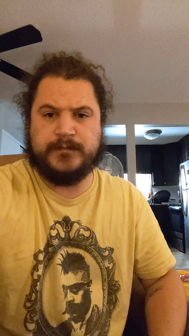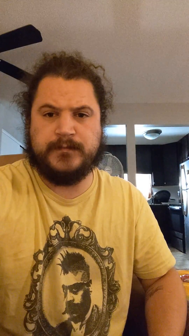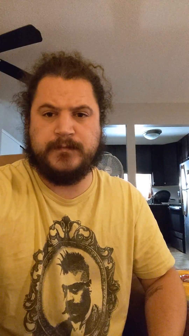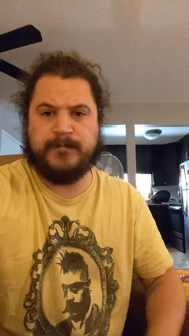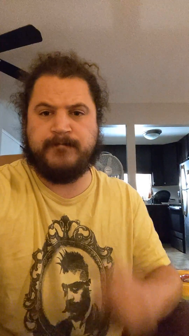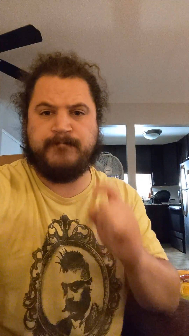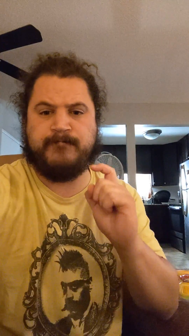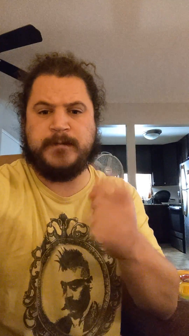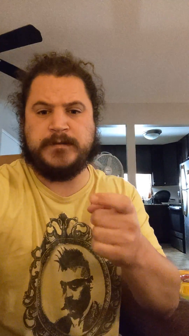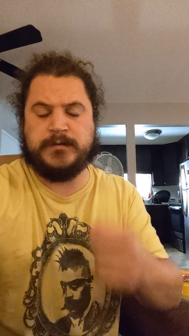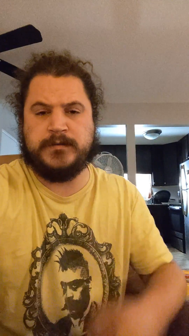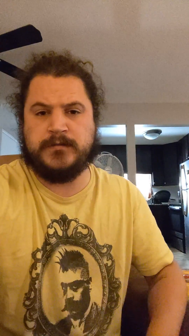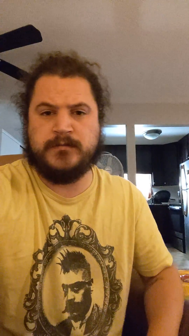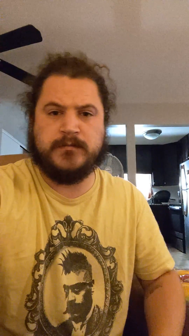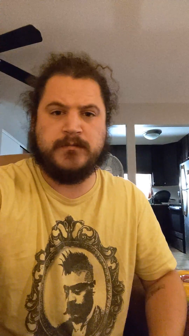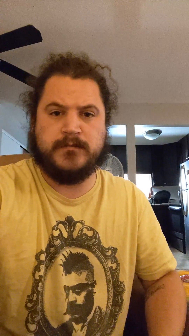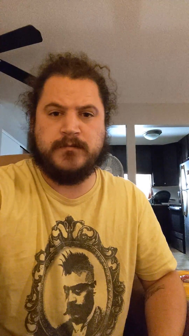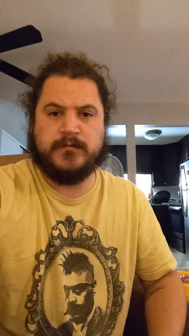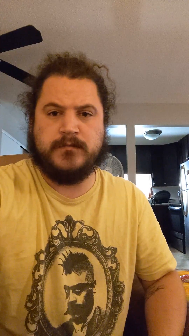present